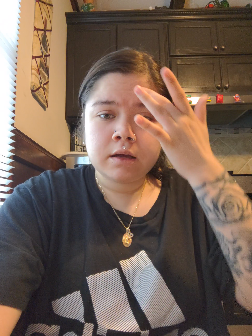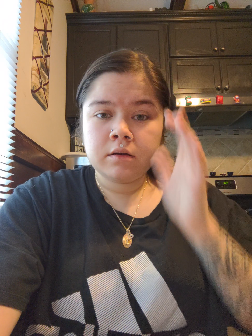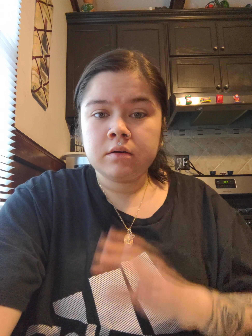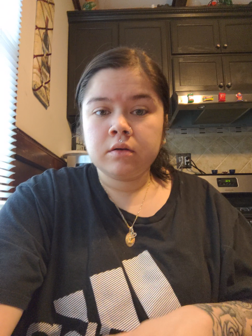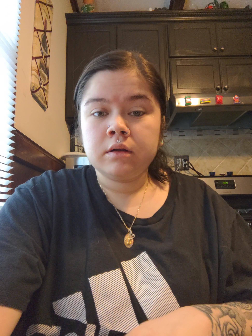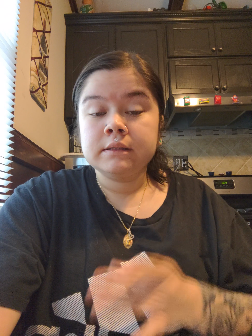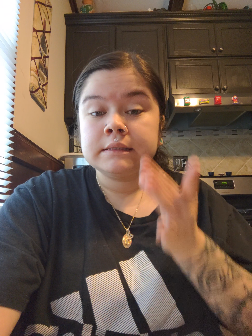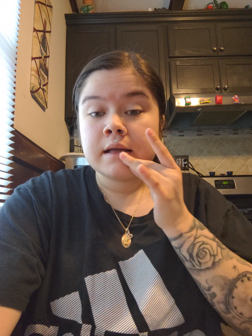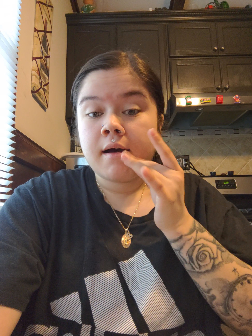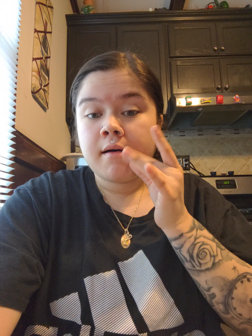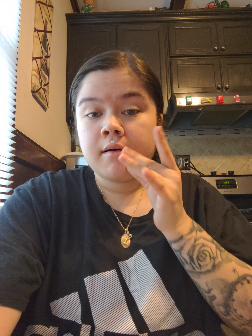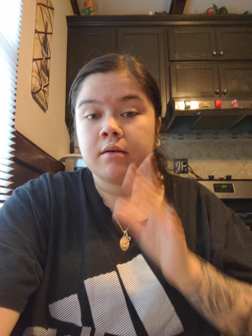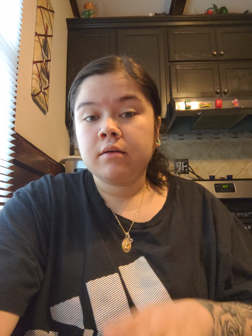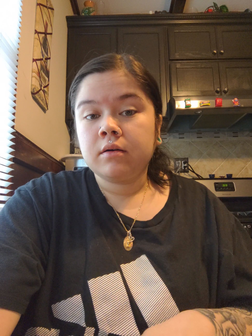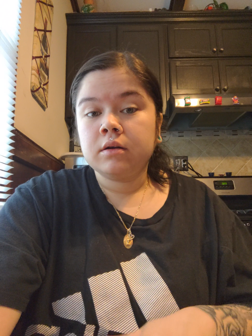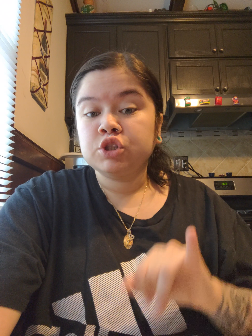snack